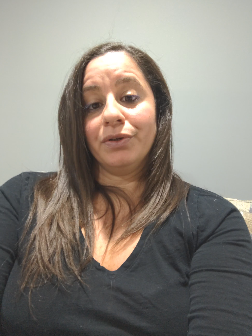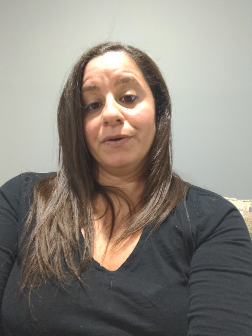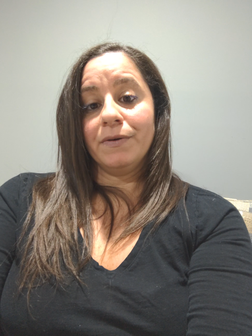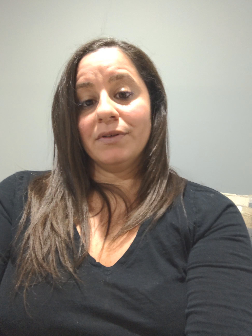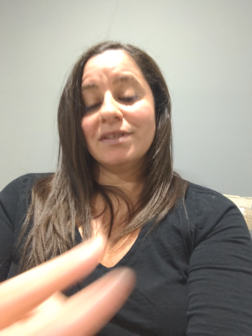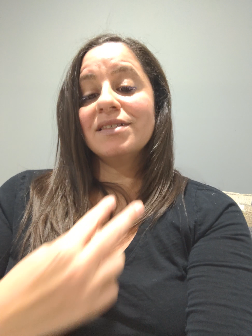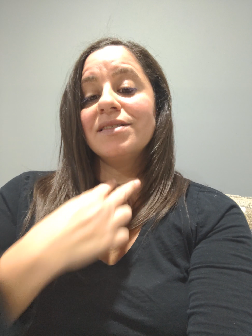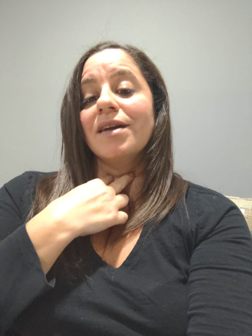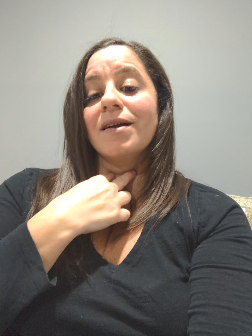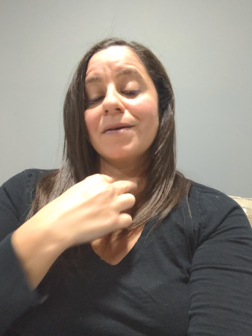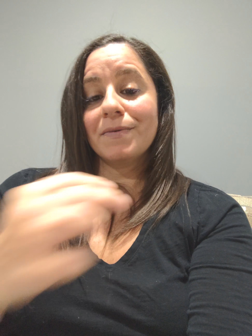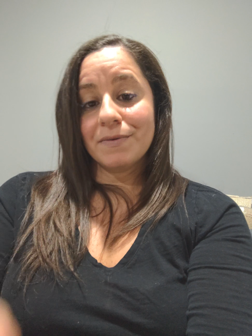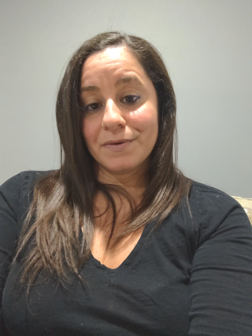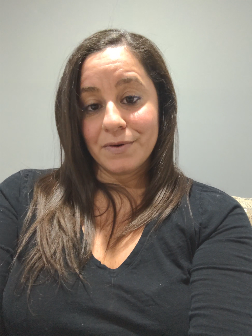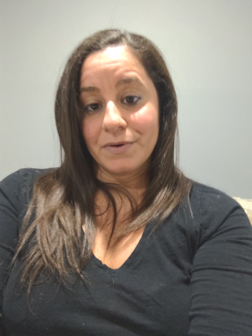stuck